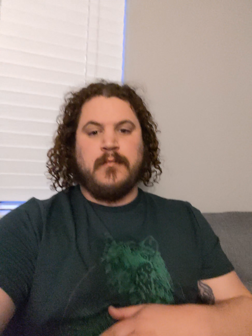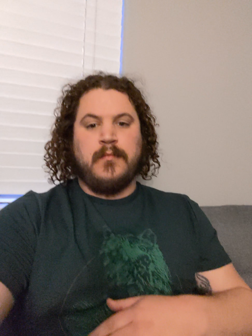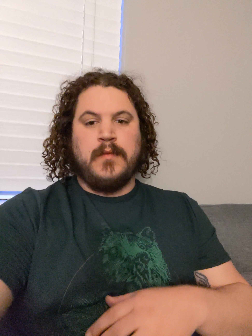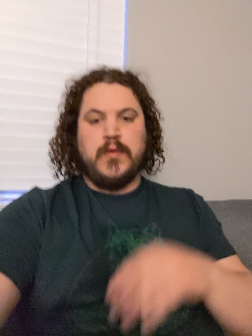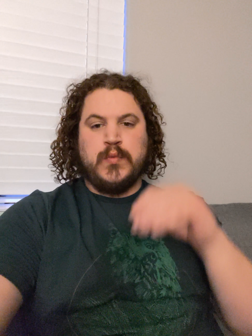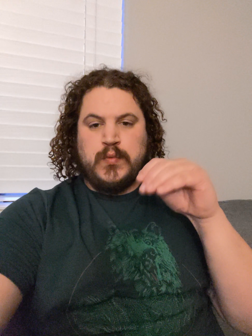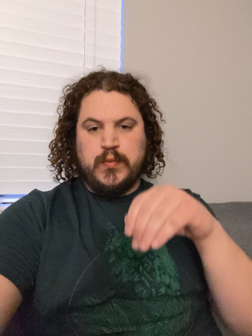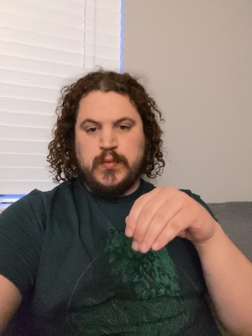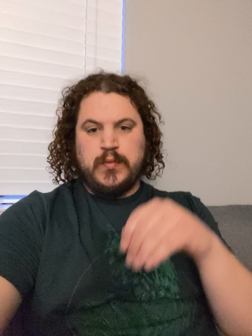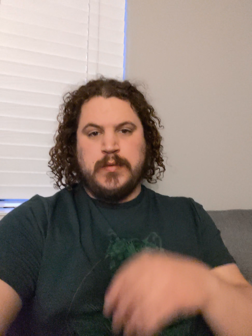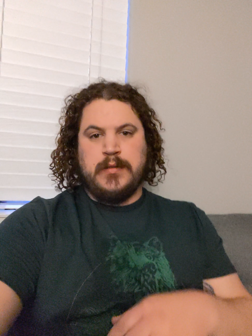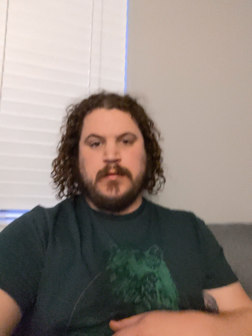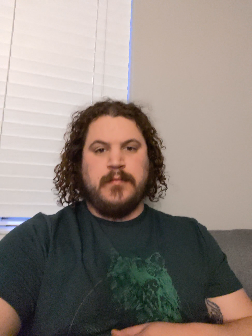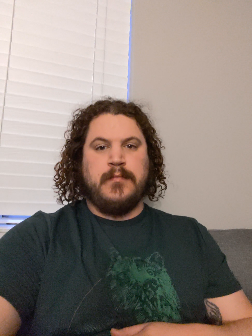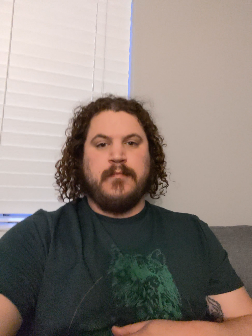into